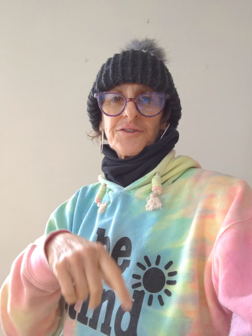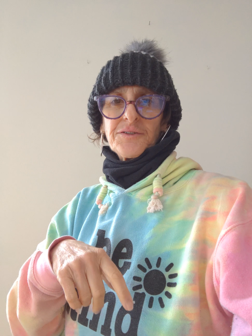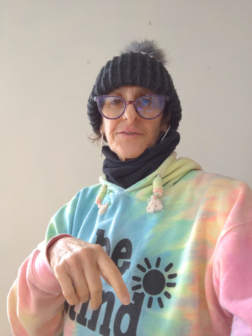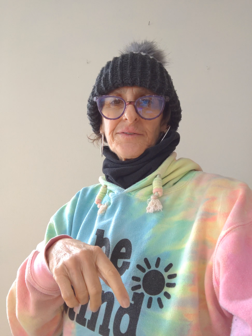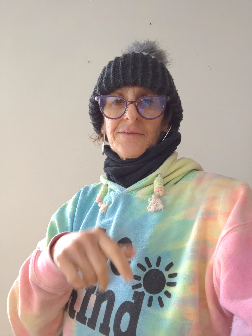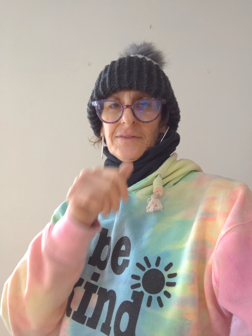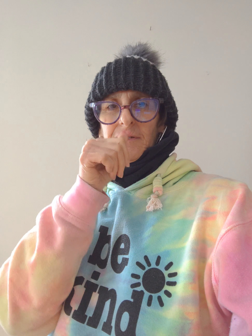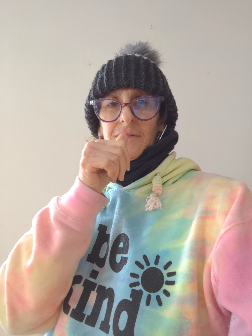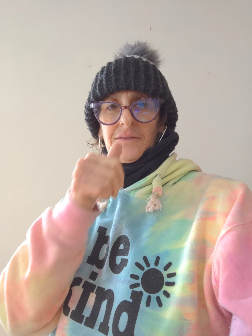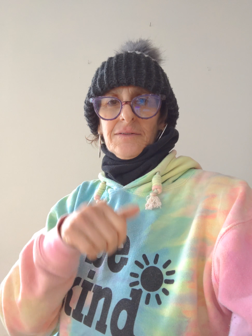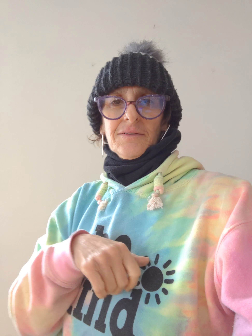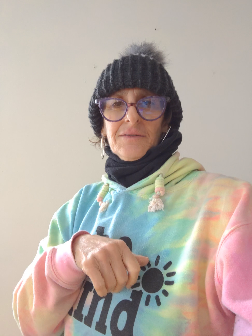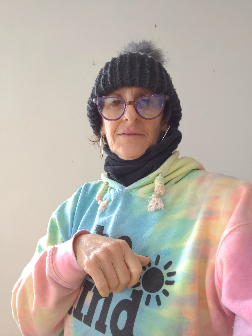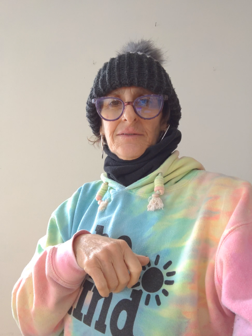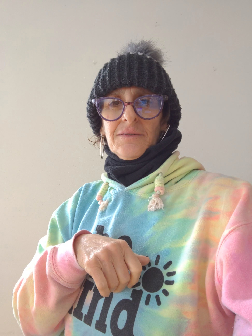nuts